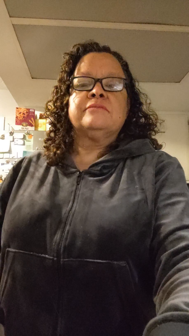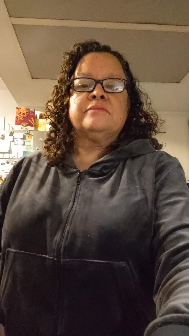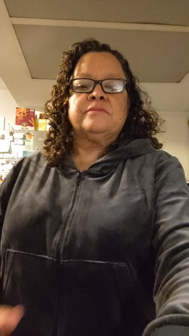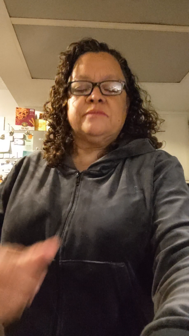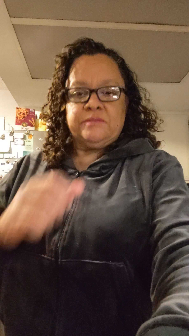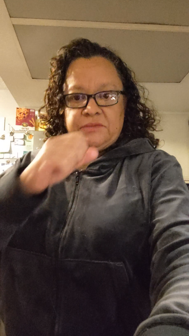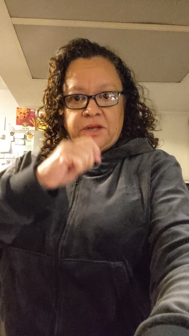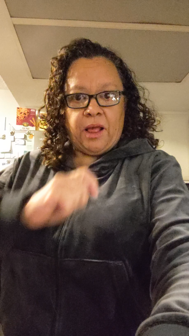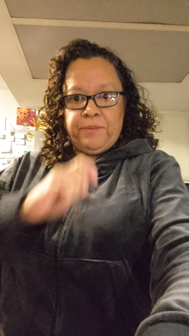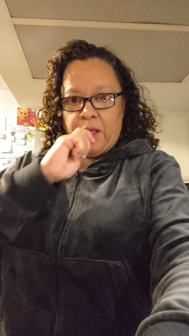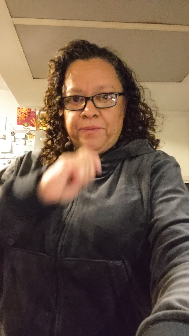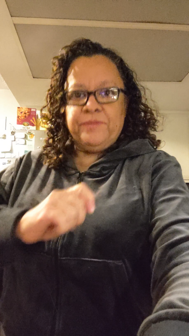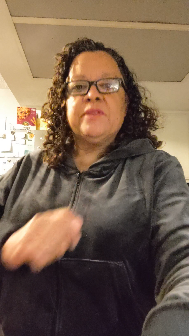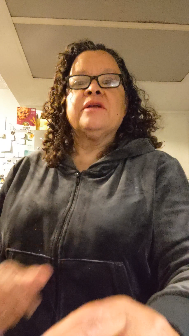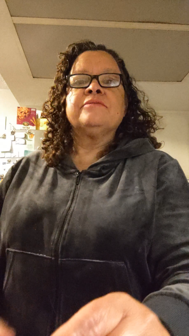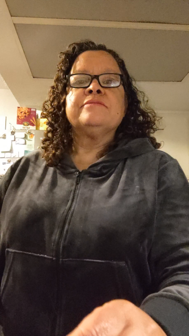popsicle